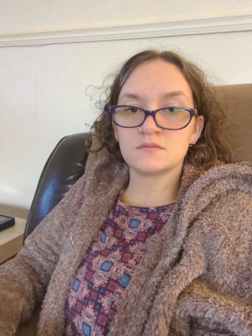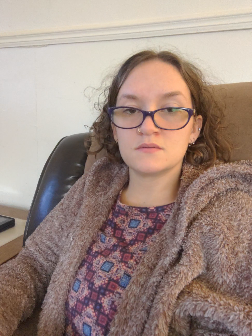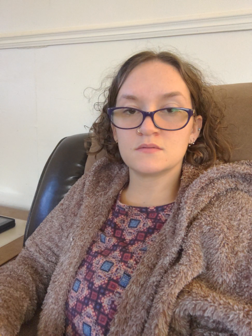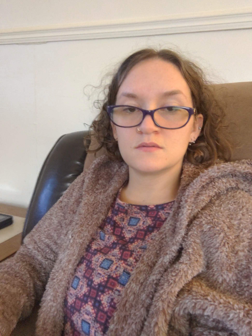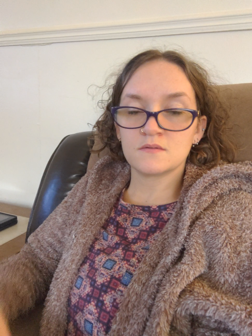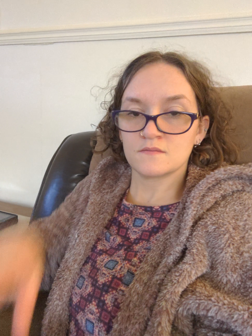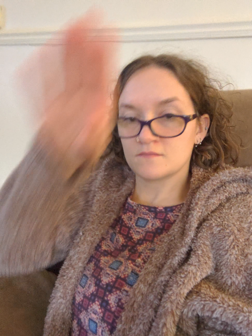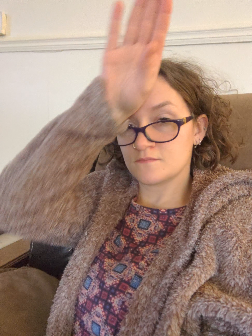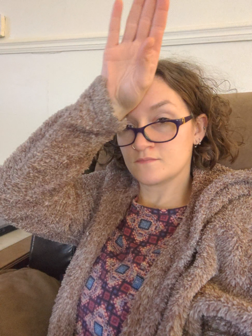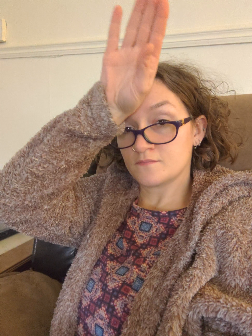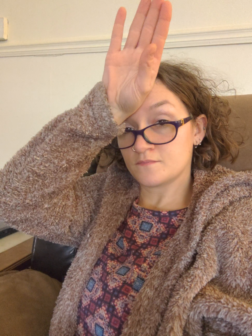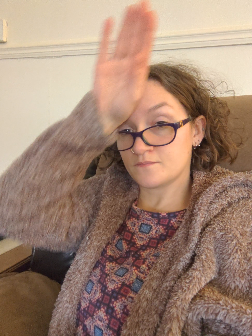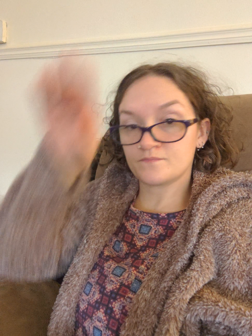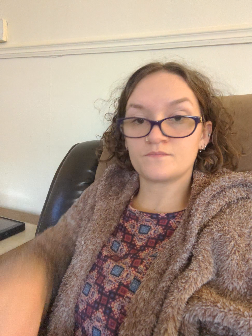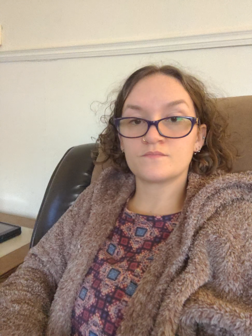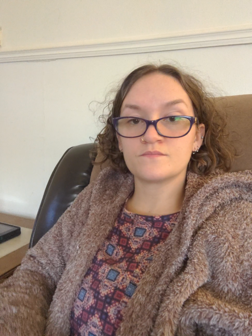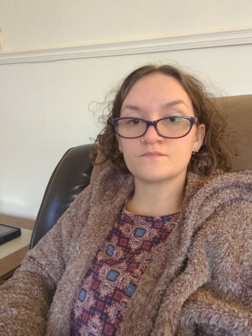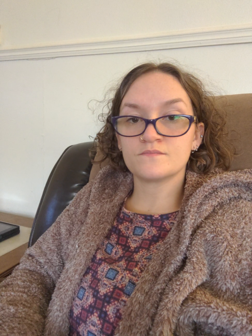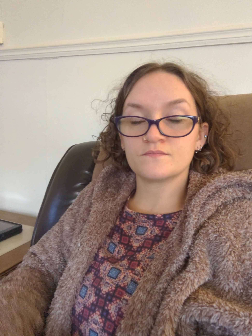fireman